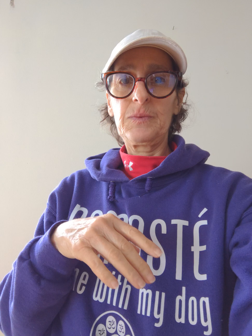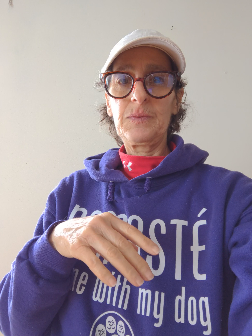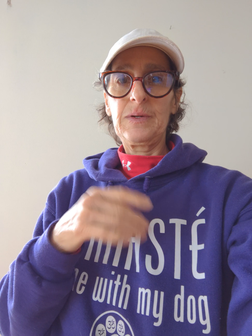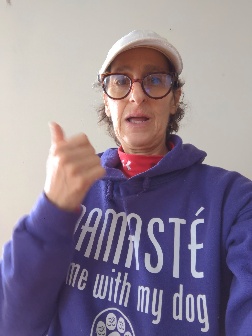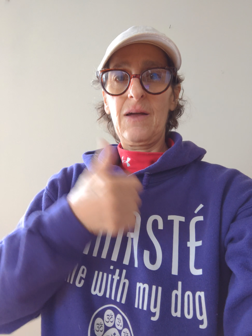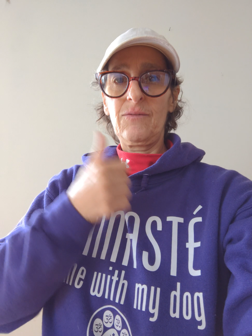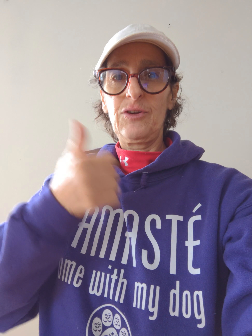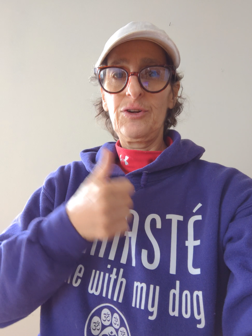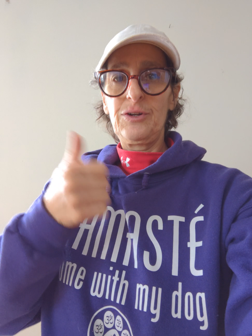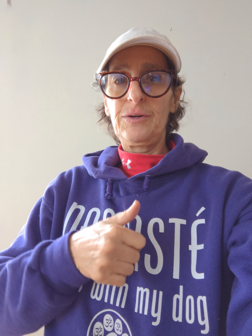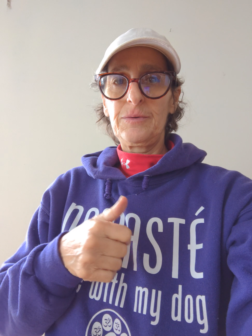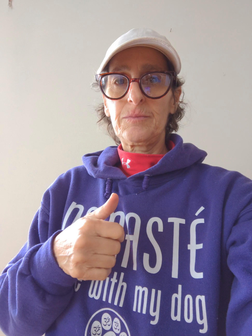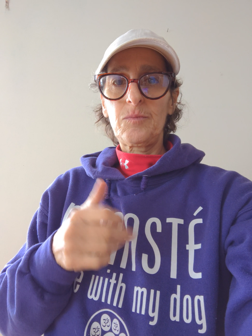every